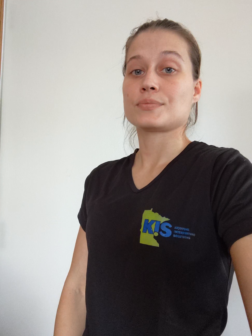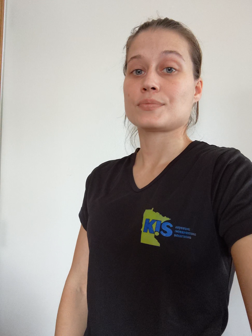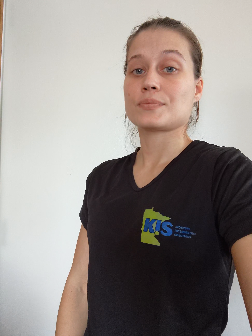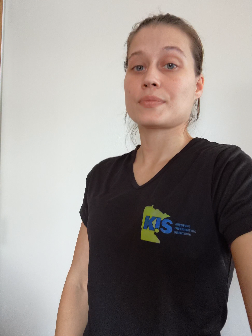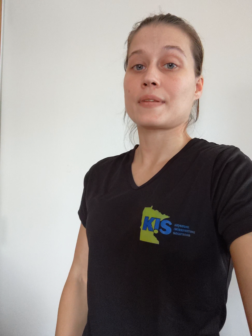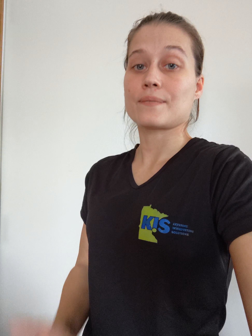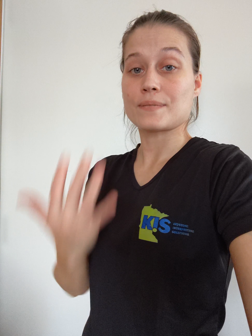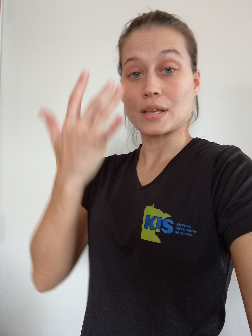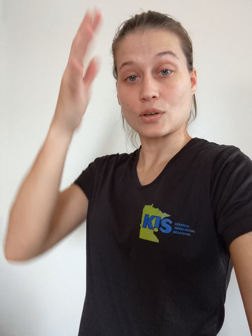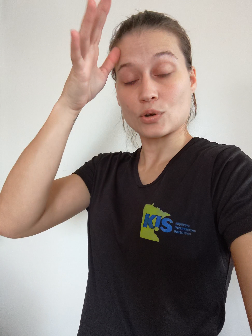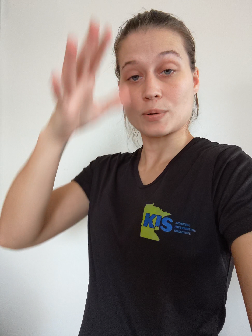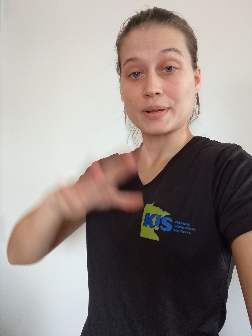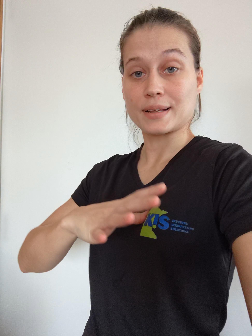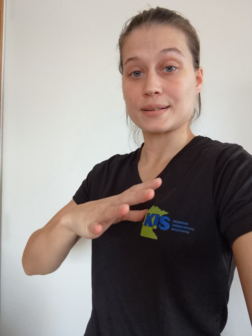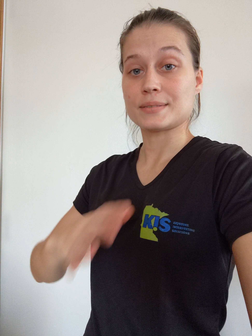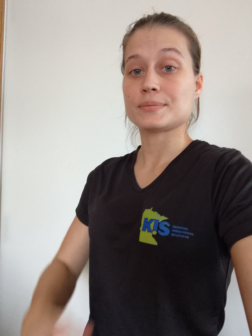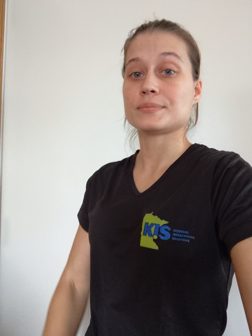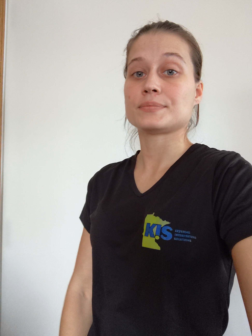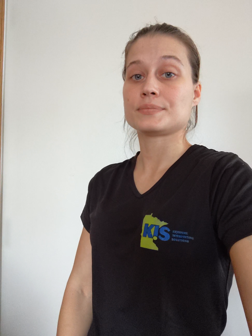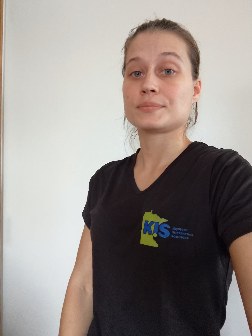fireman